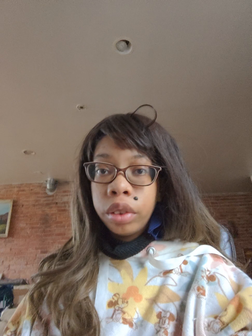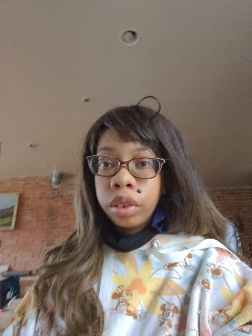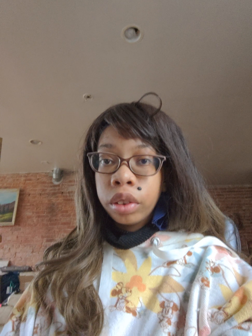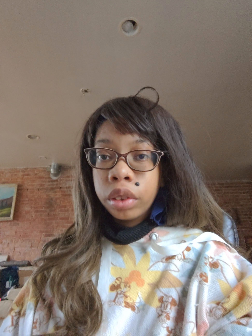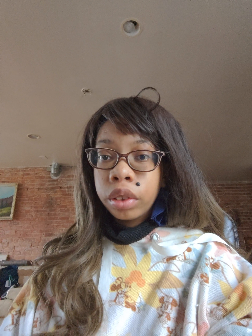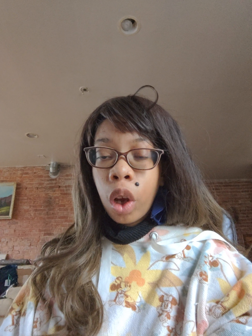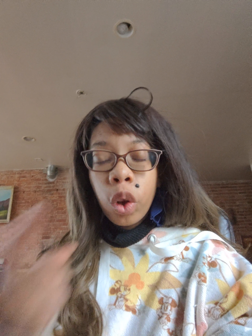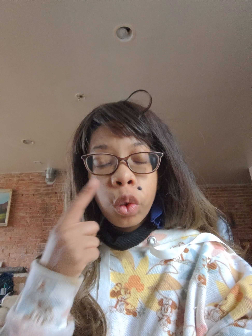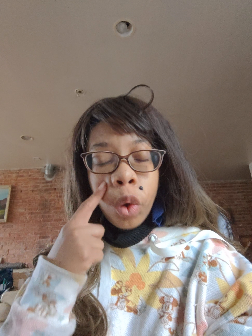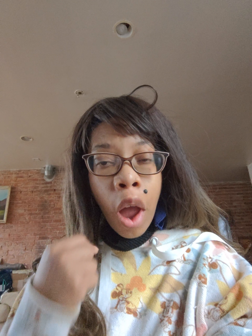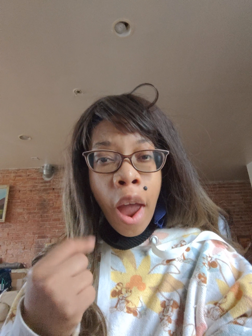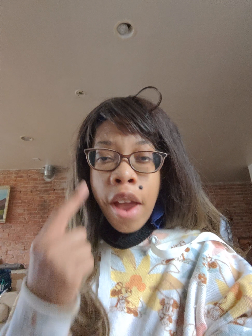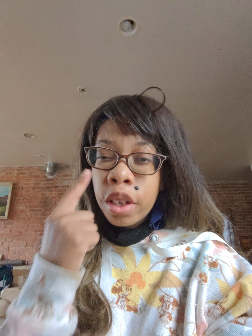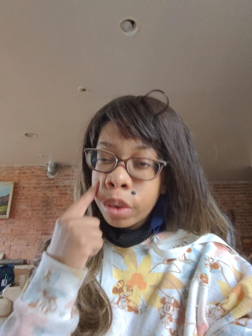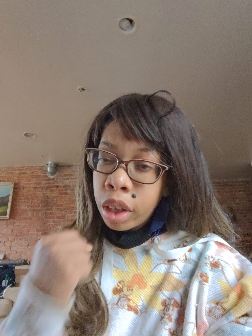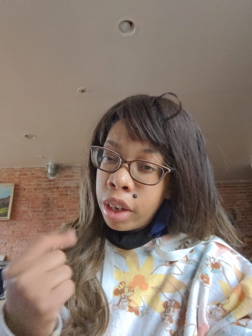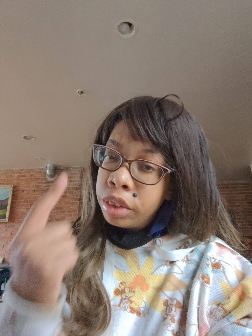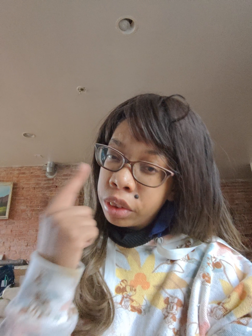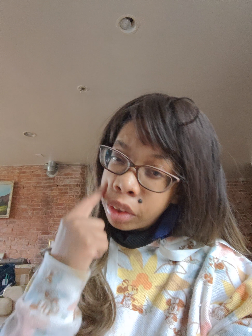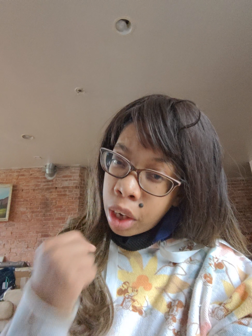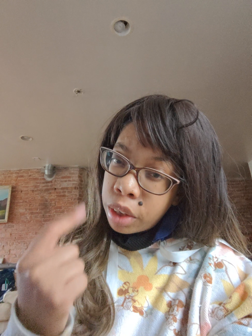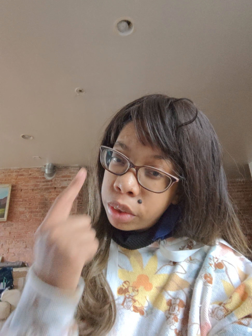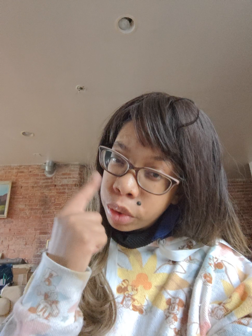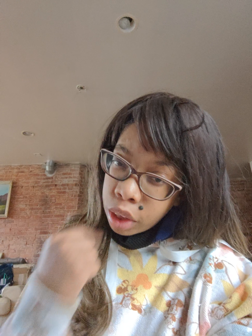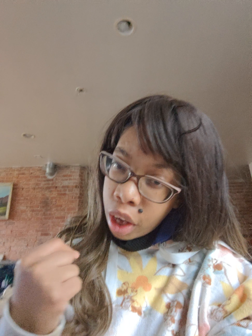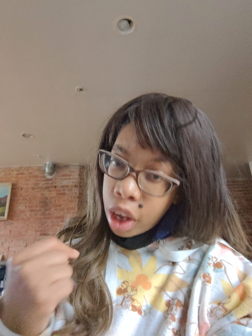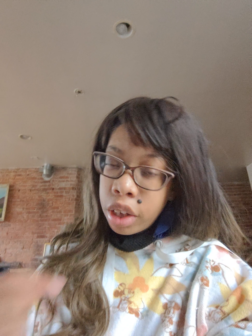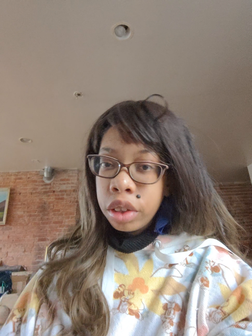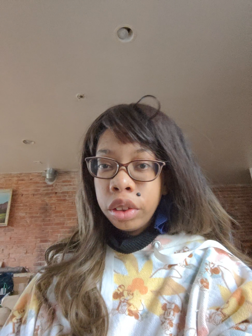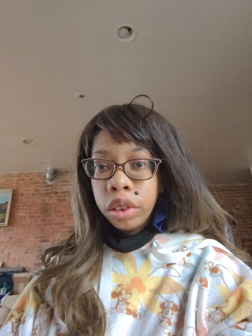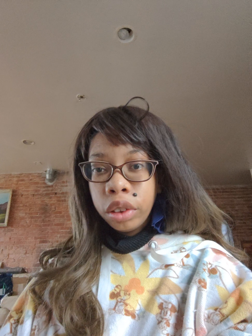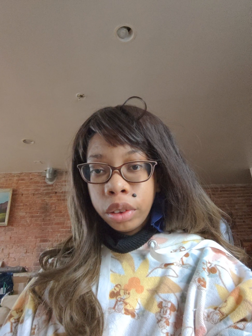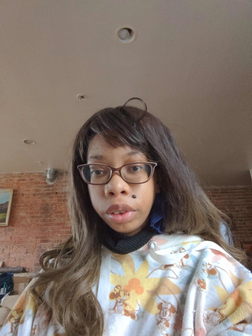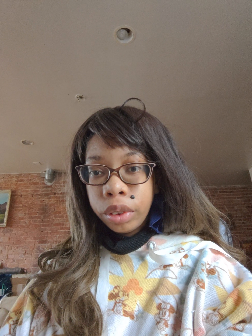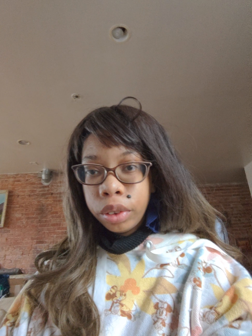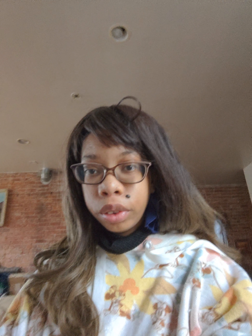cry